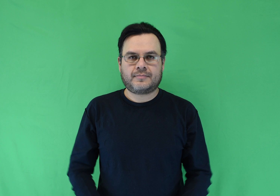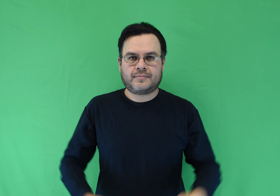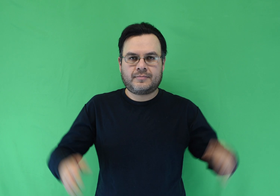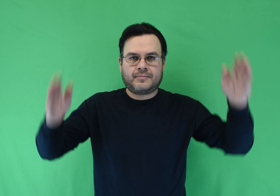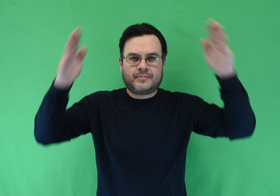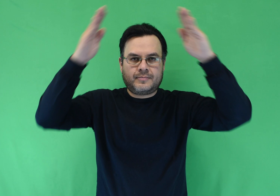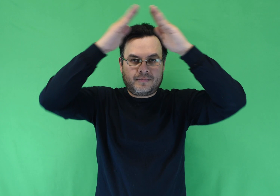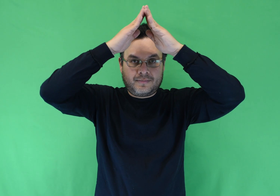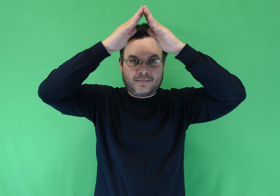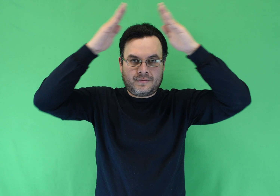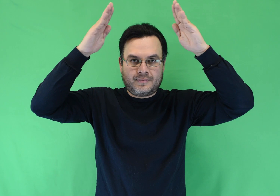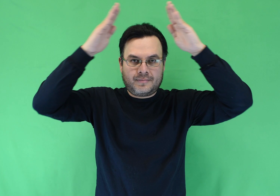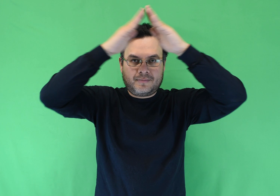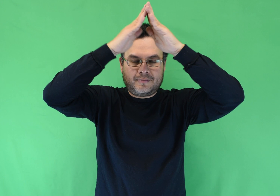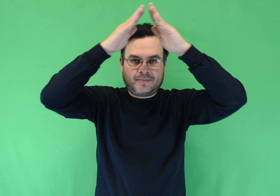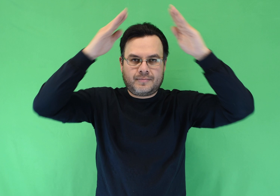casa